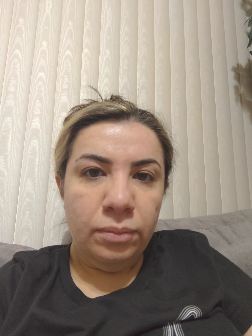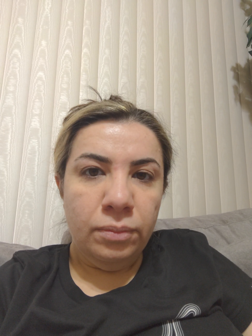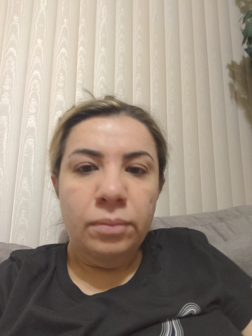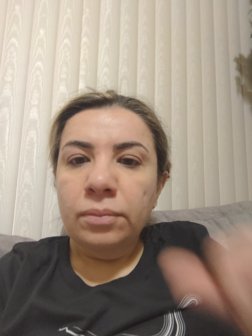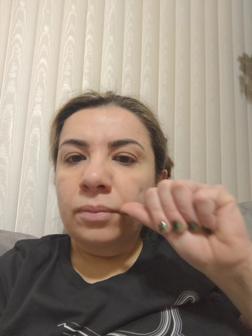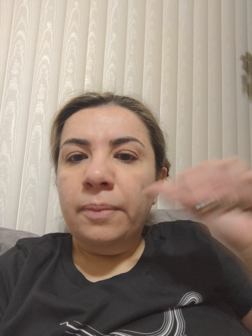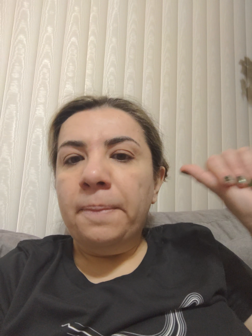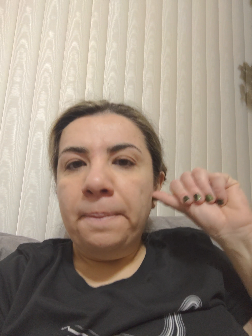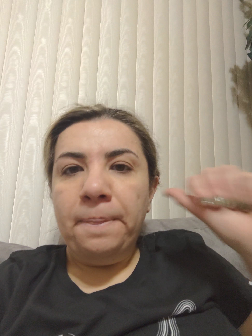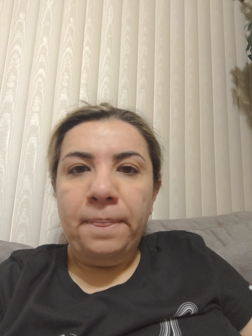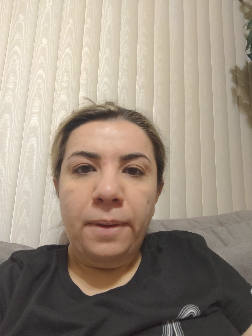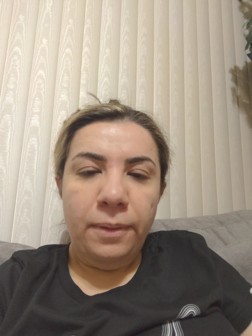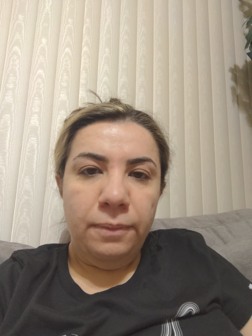yesterday